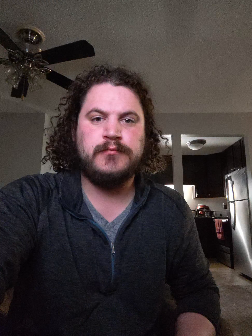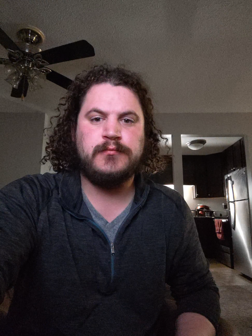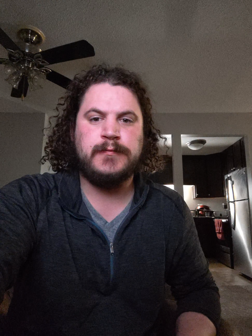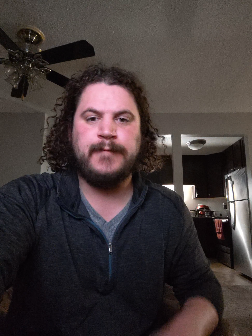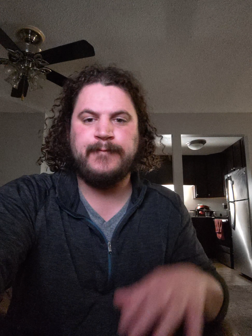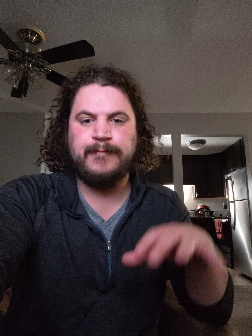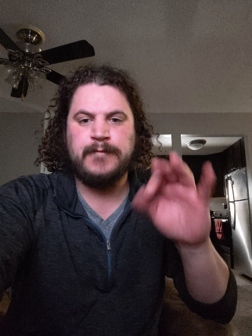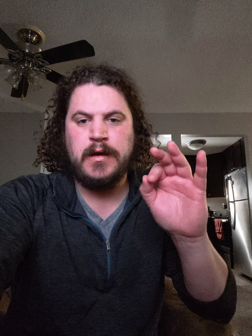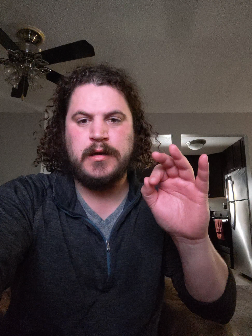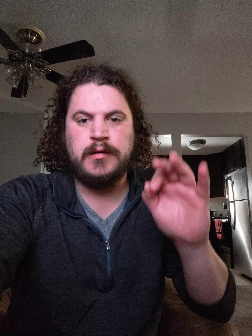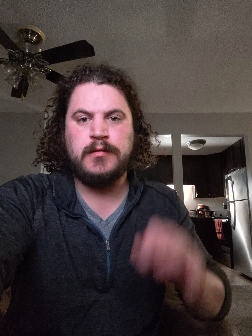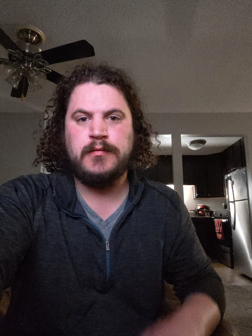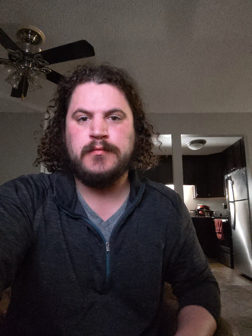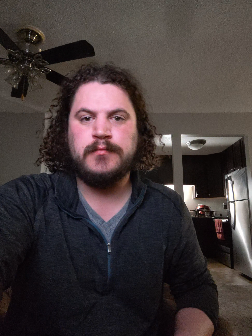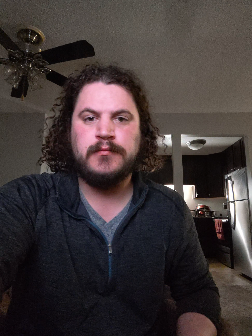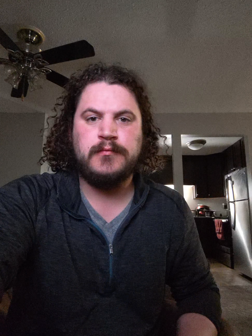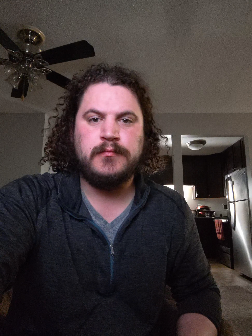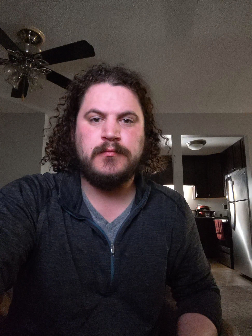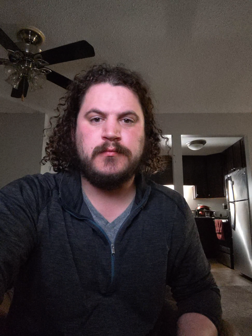find